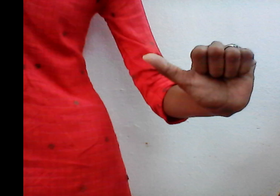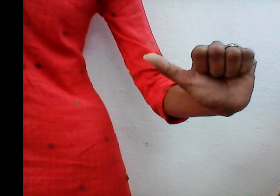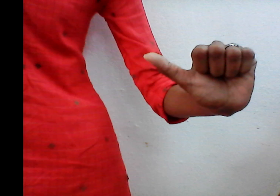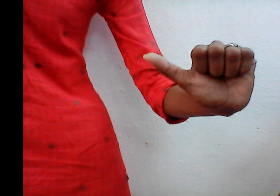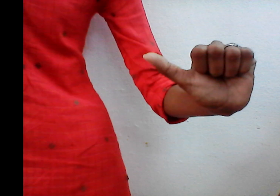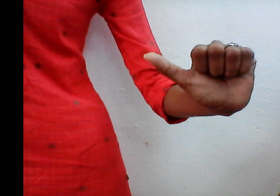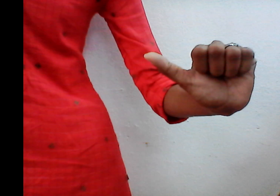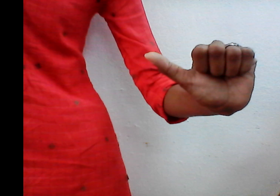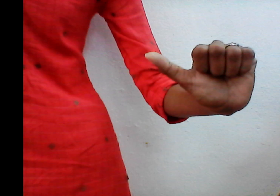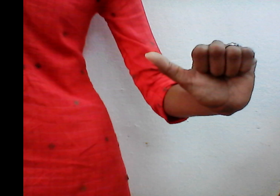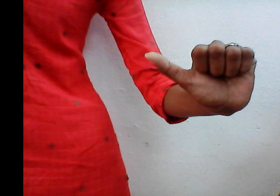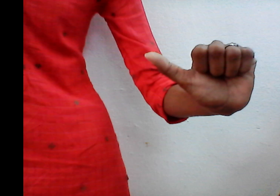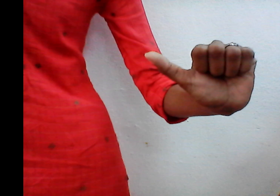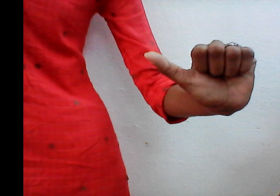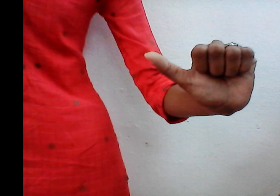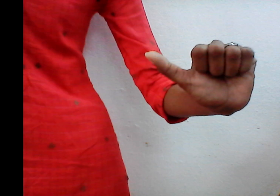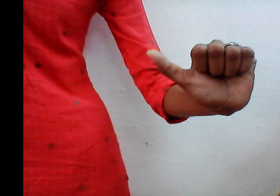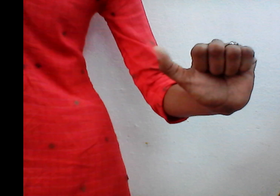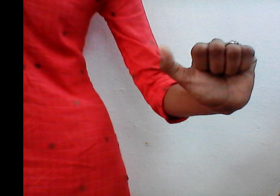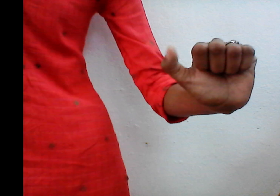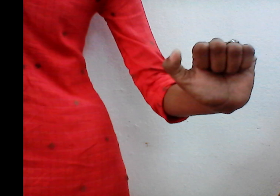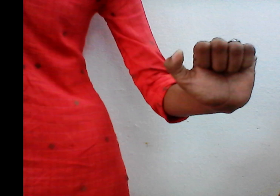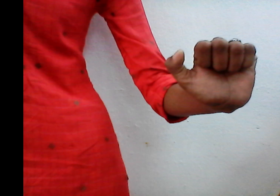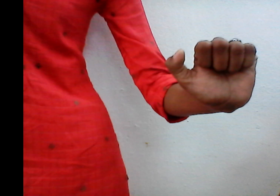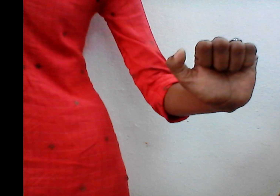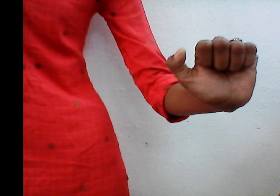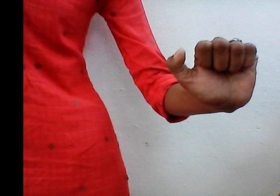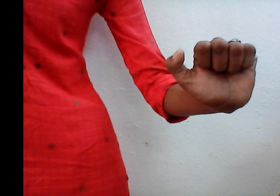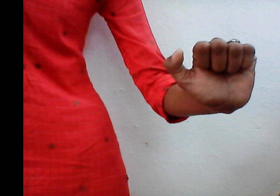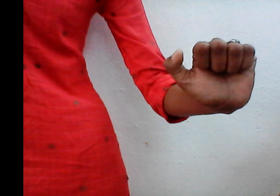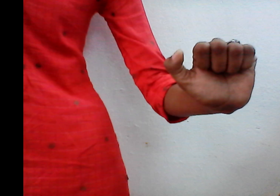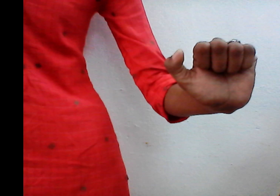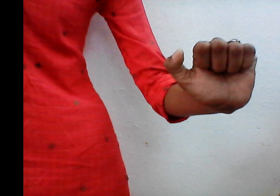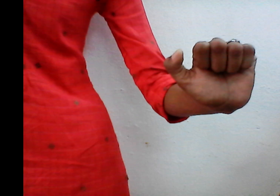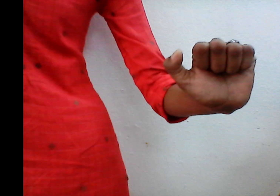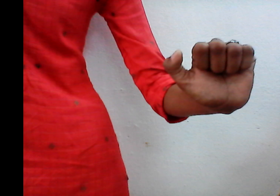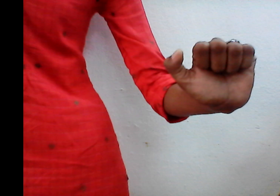ഏ